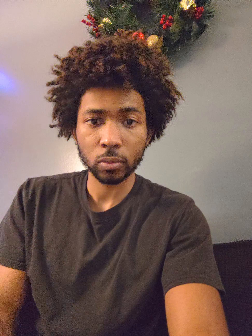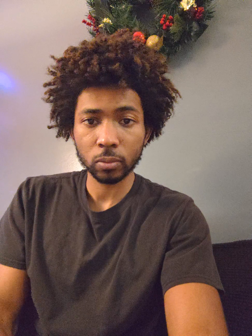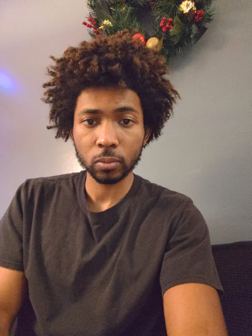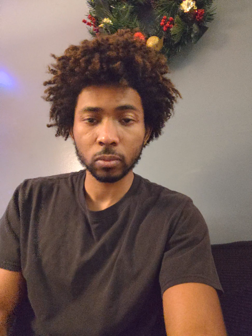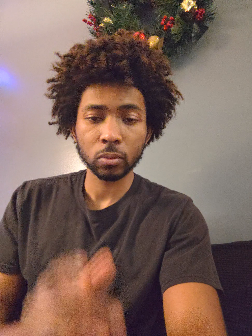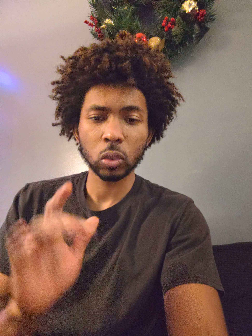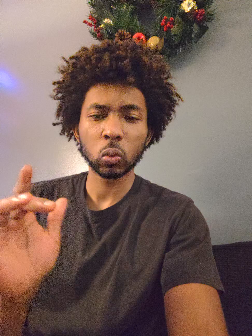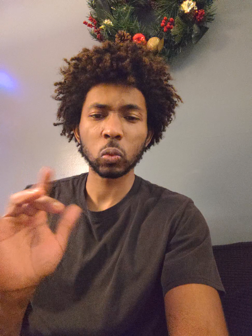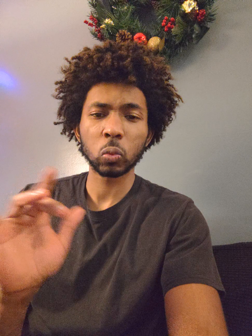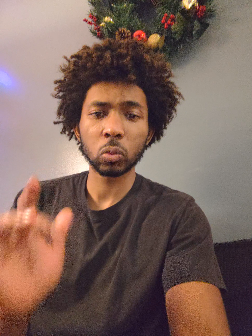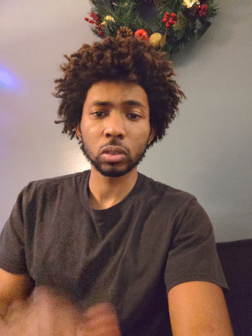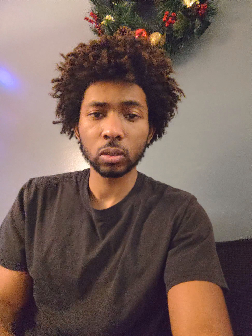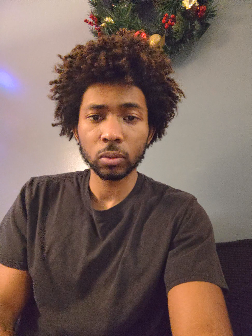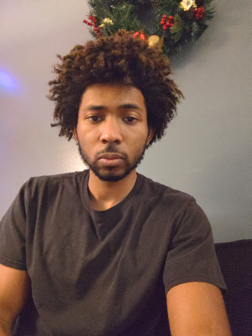yucky